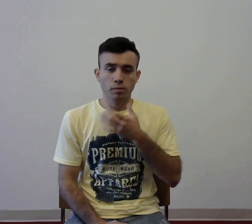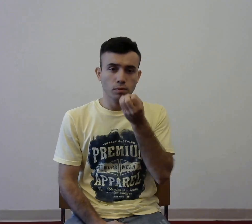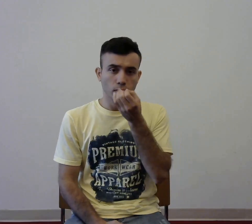bakı